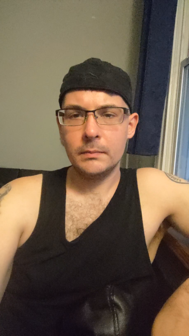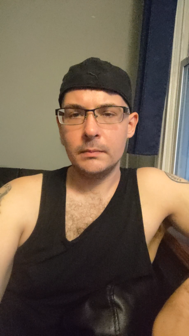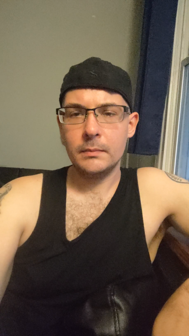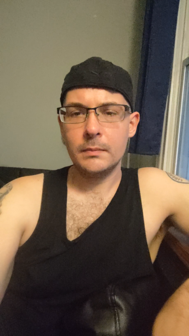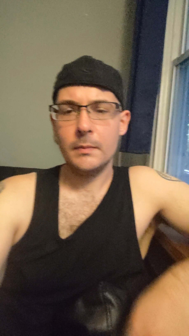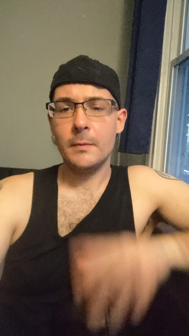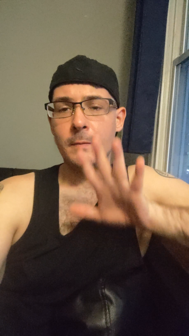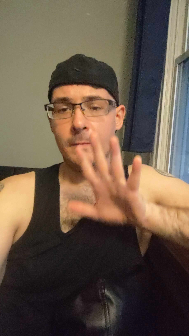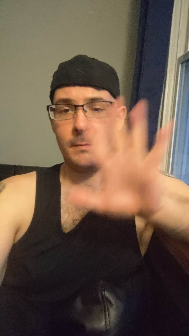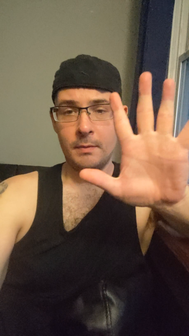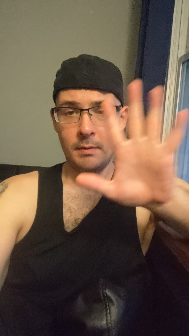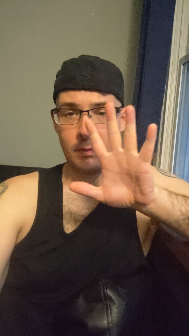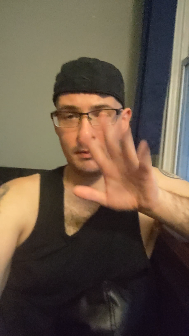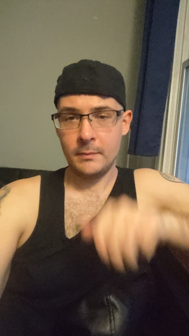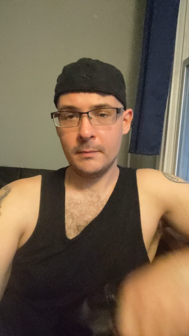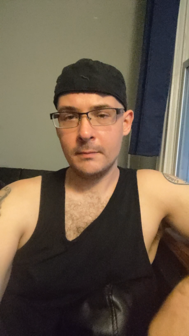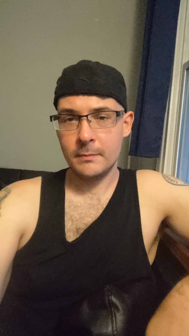give me five